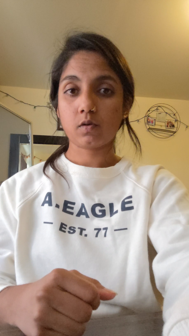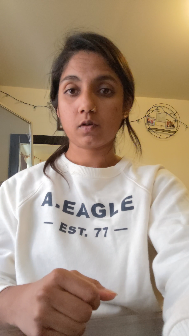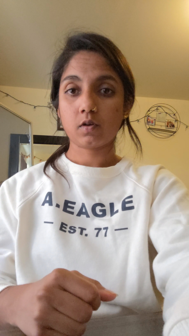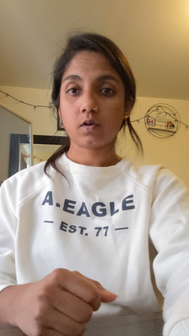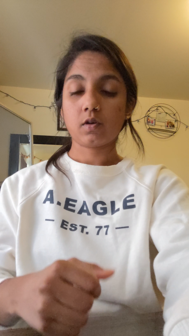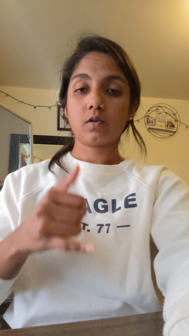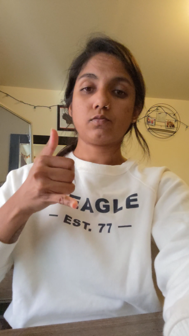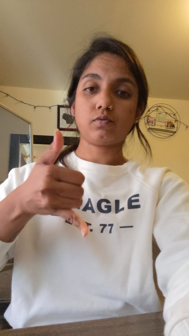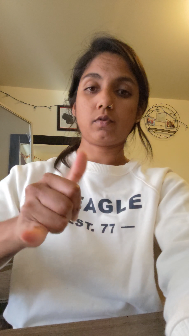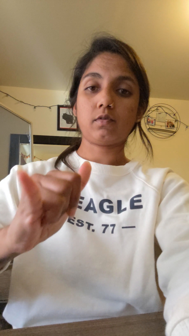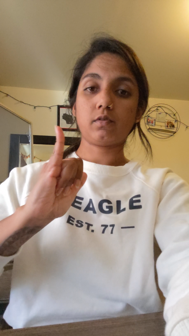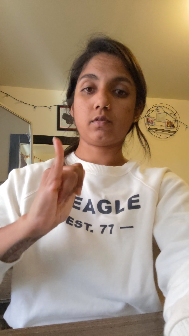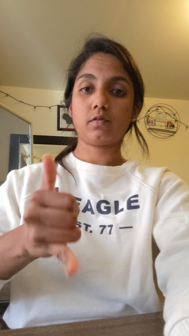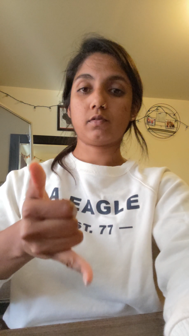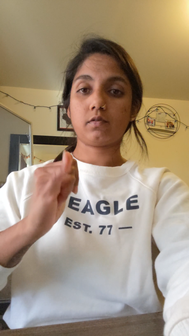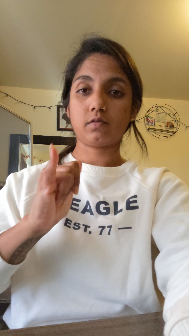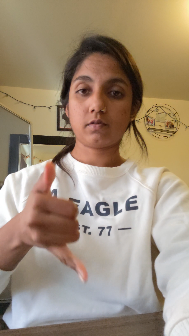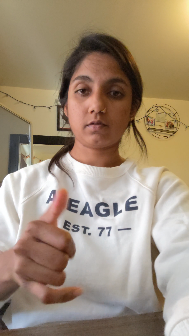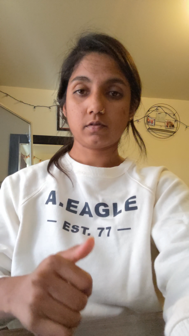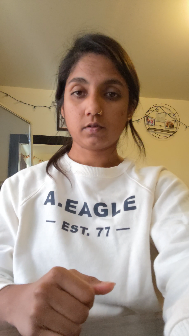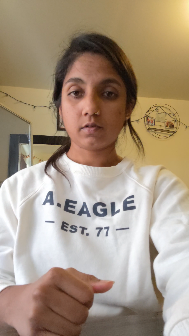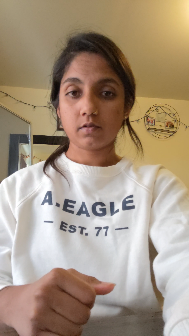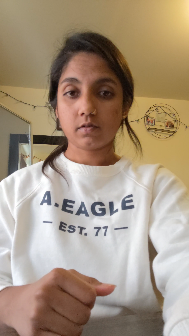rocking chair